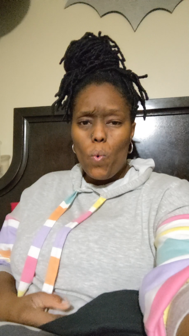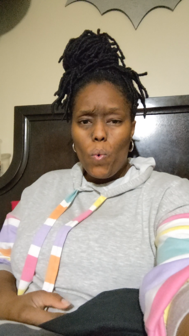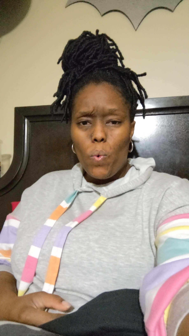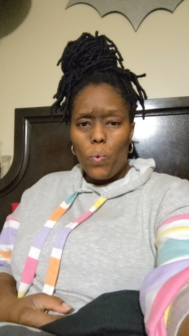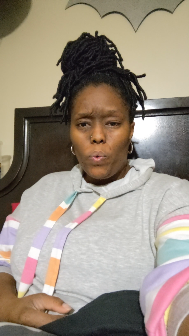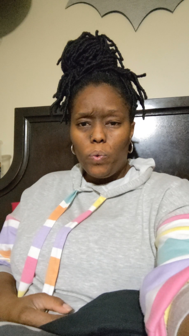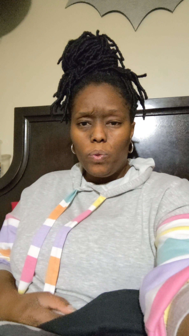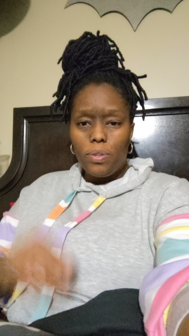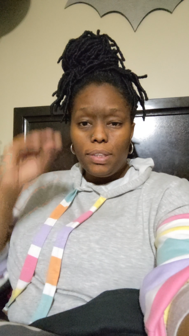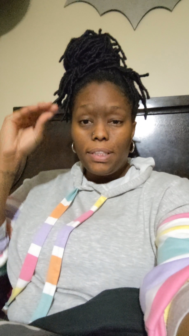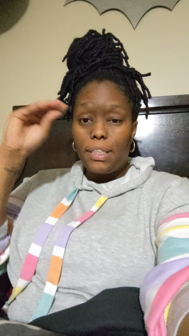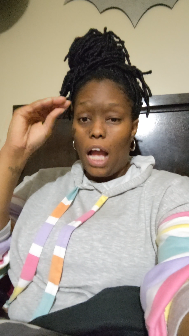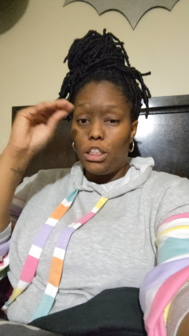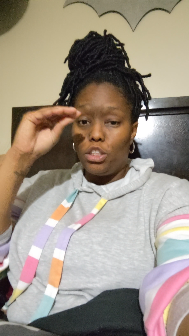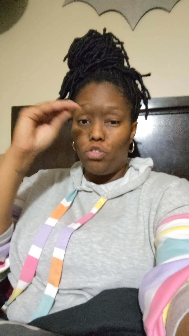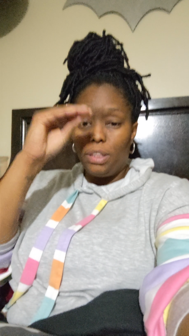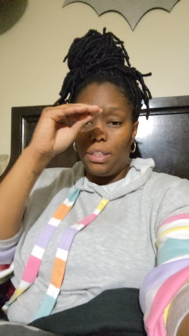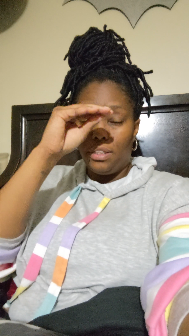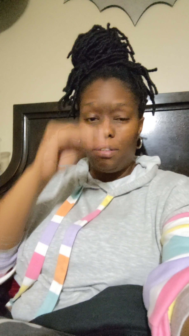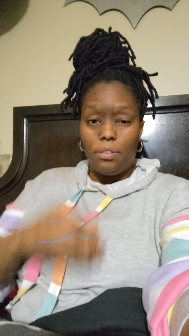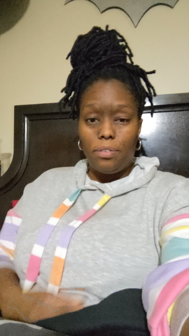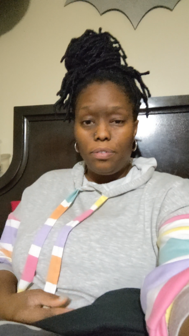dinosaur